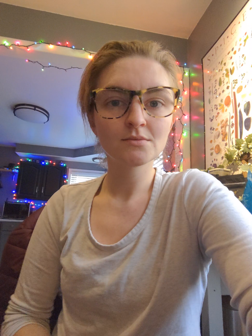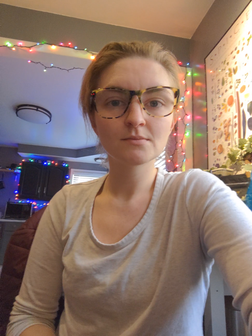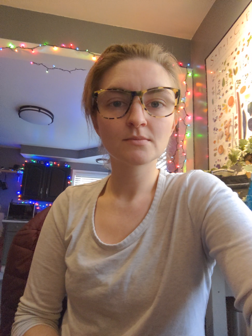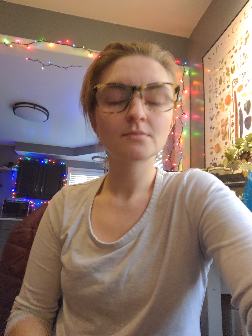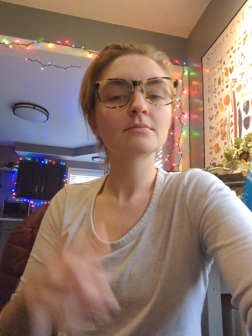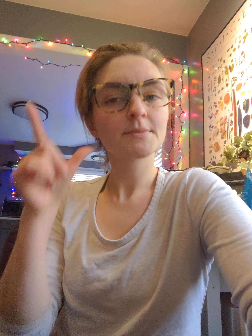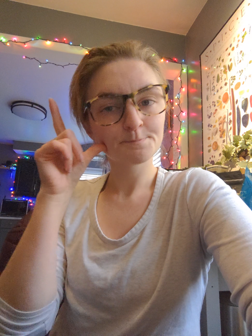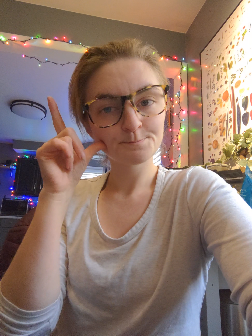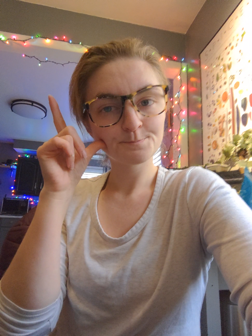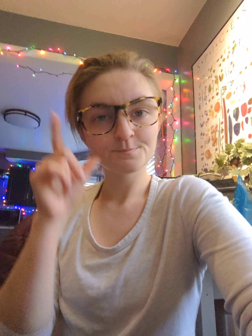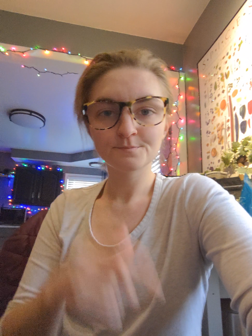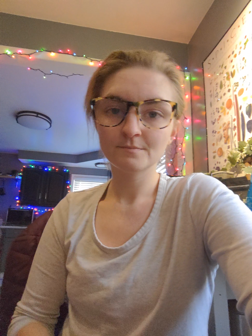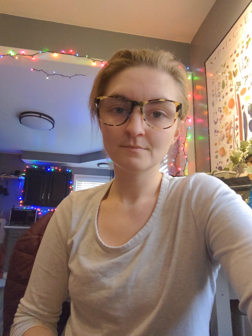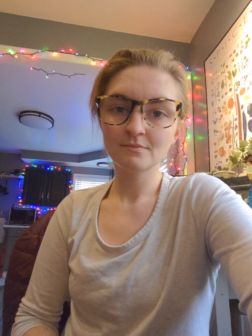listen